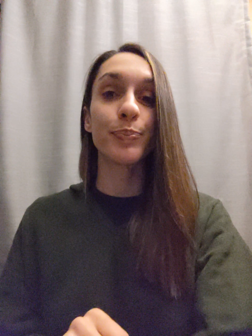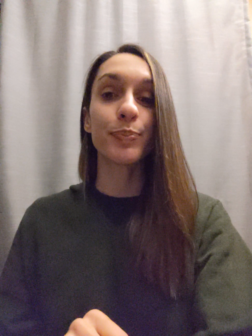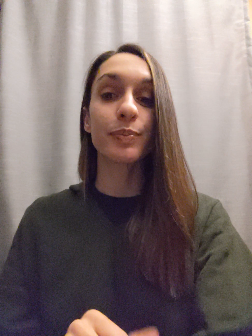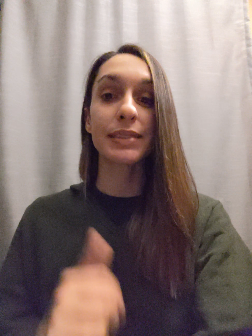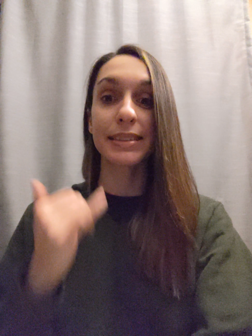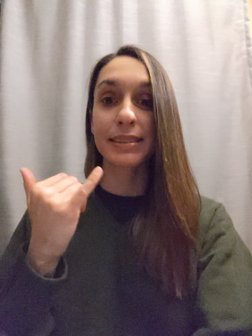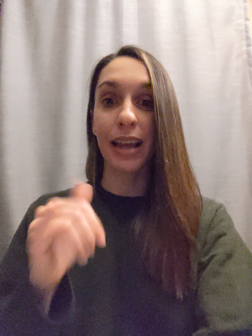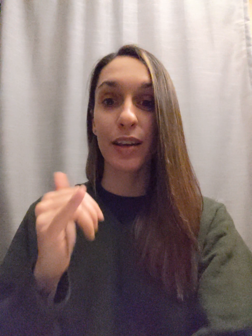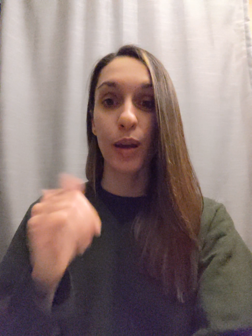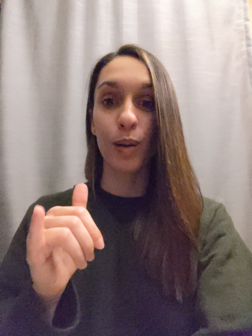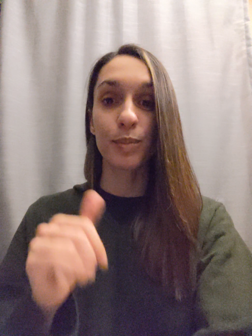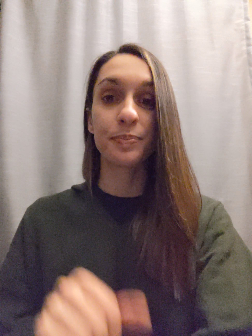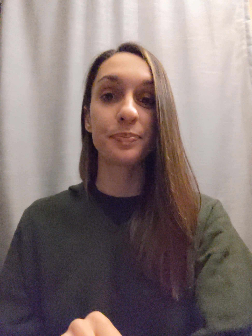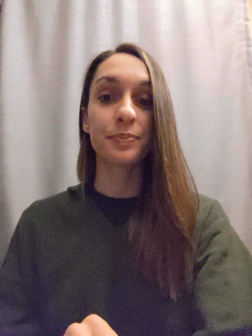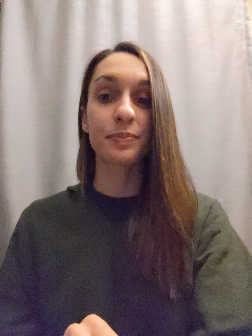yellow